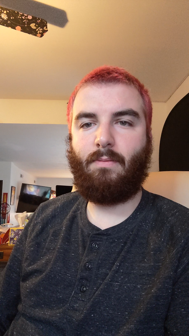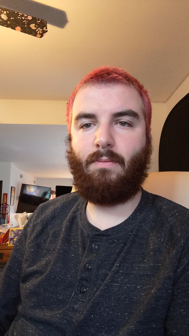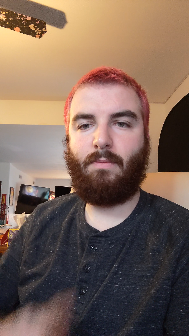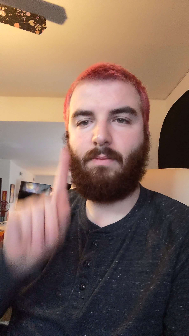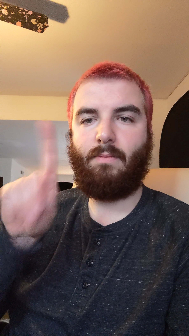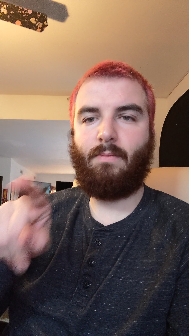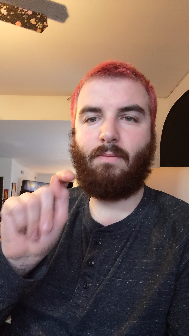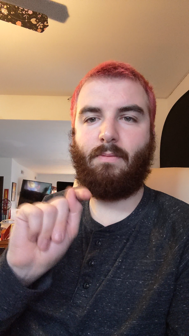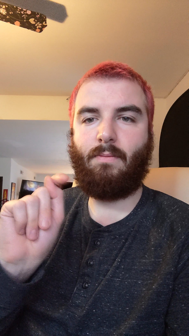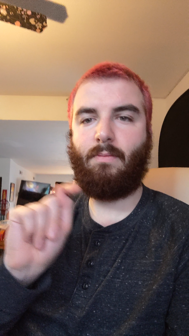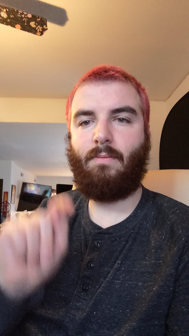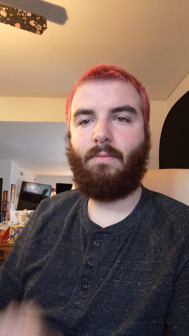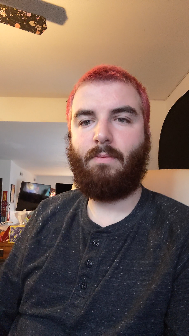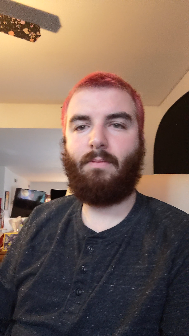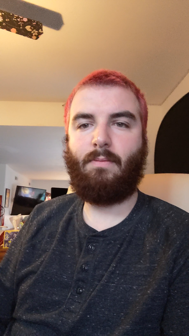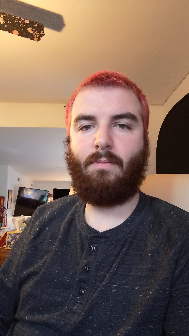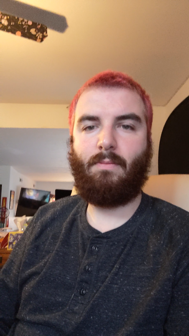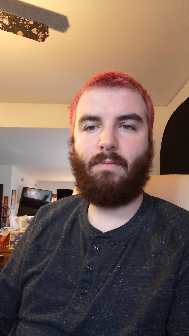go potty